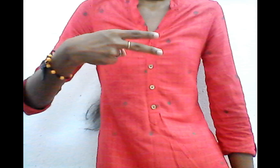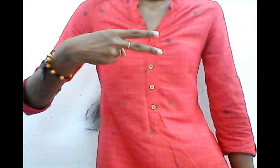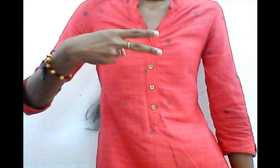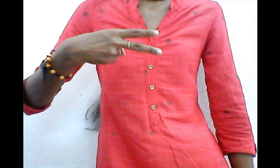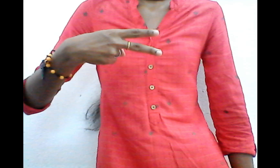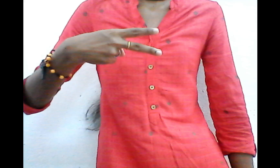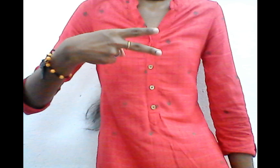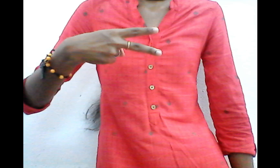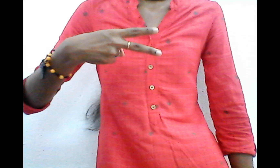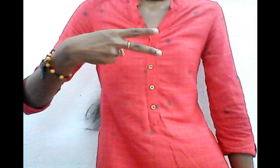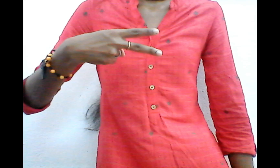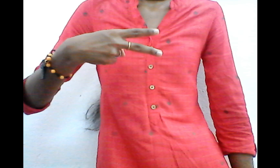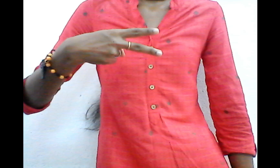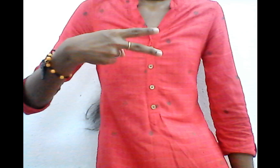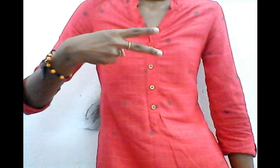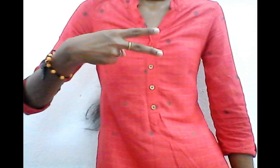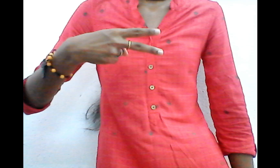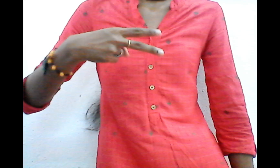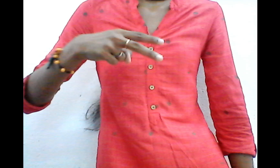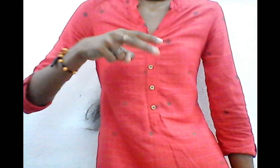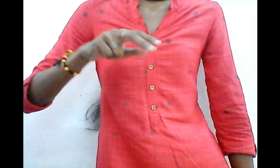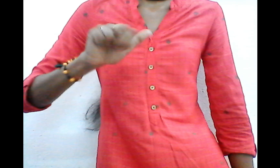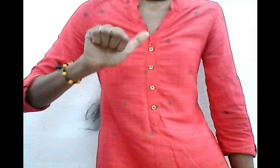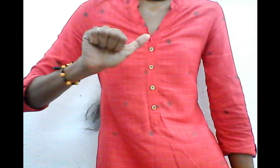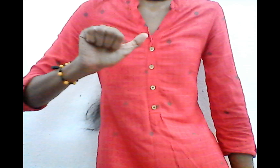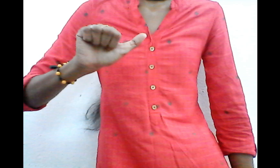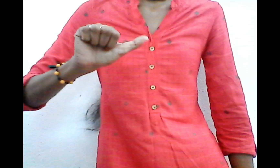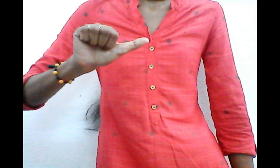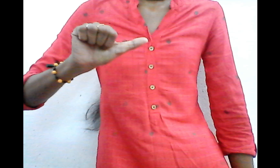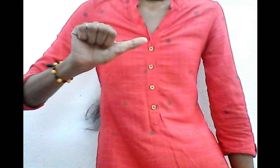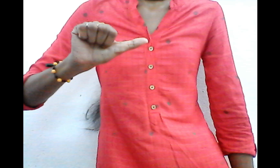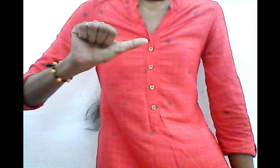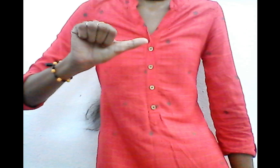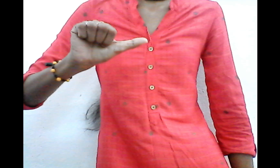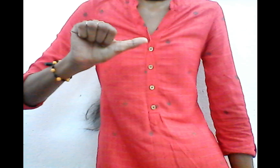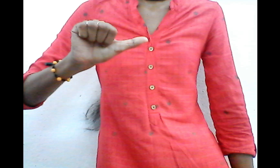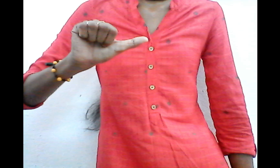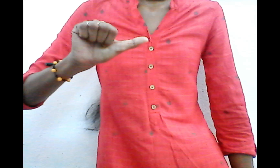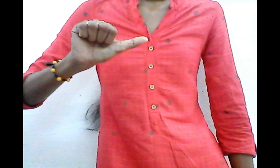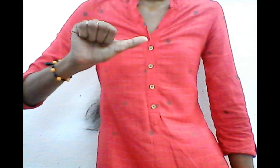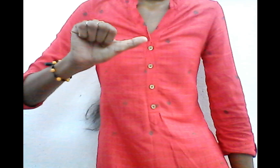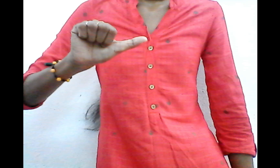ഐ